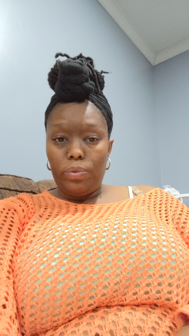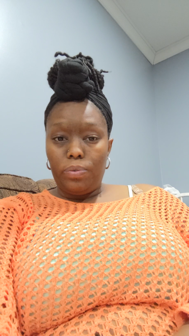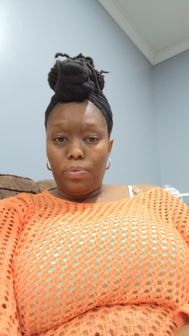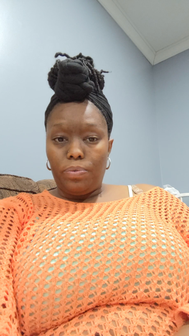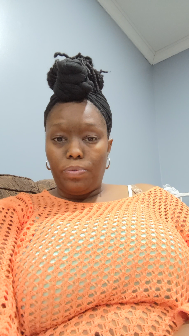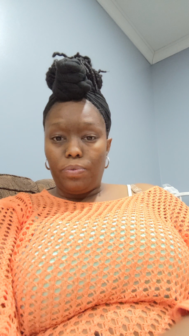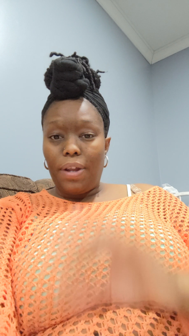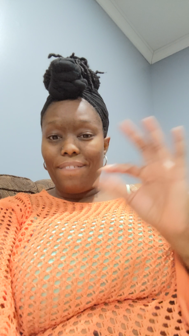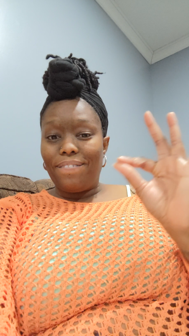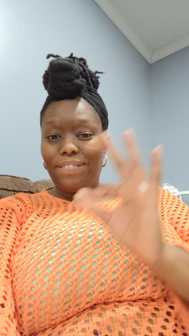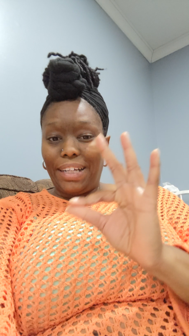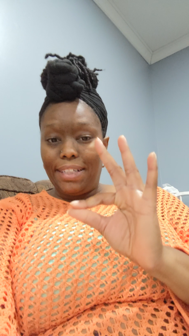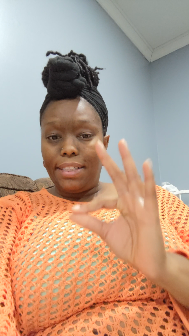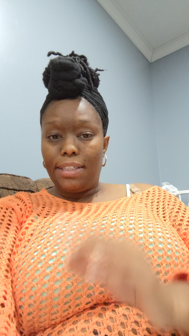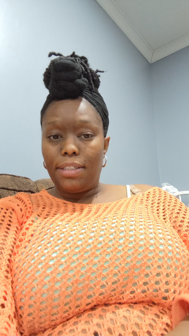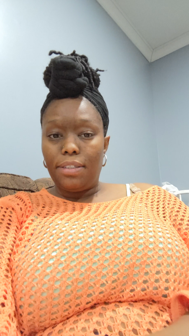fit